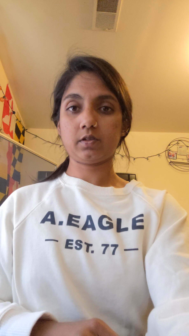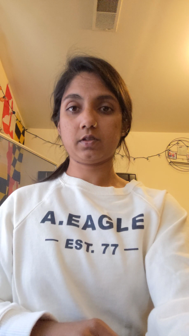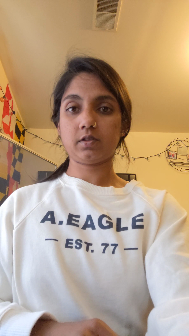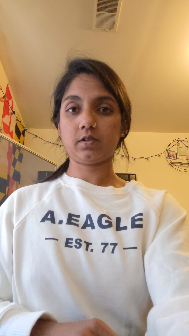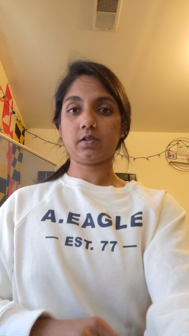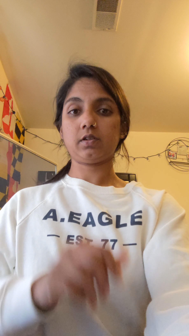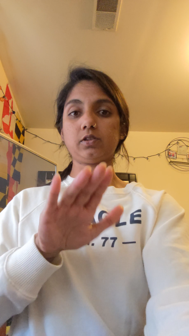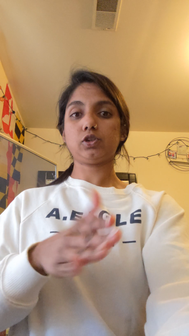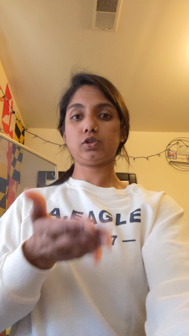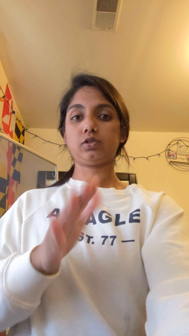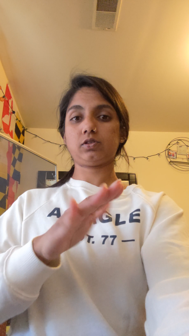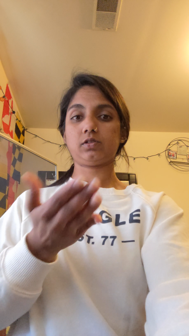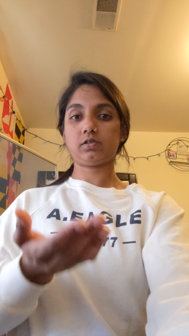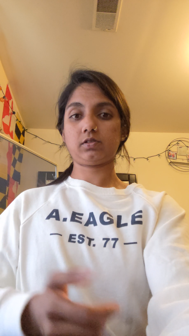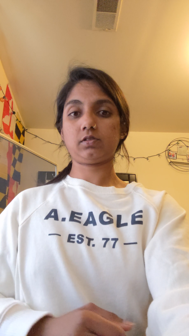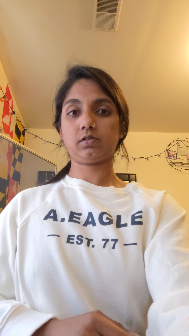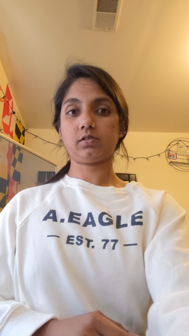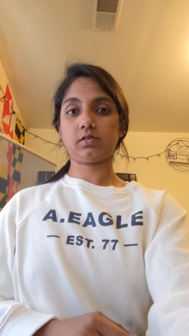kitchen